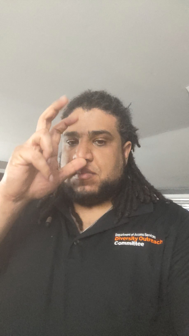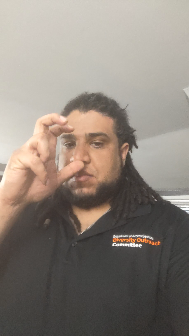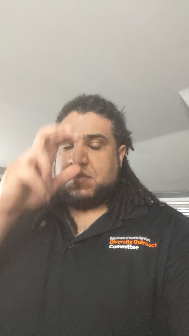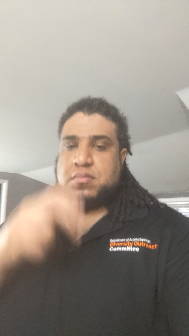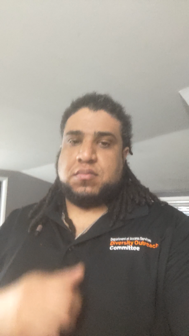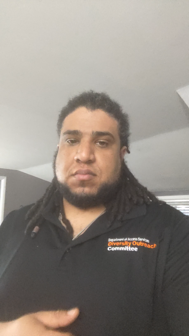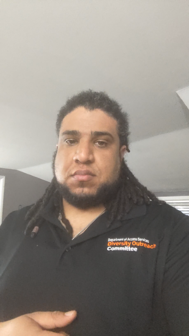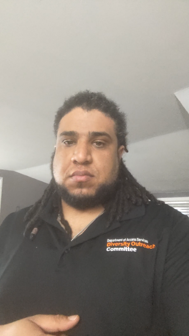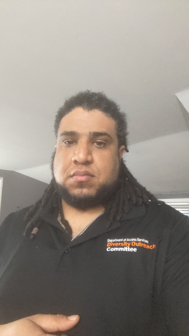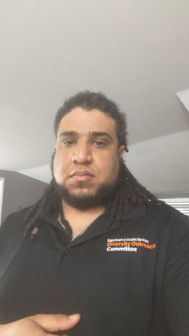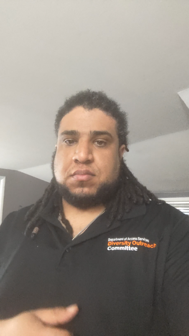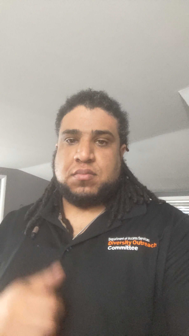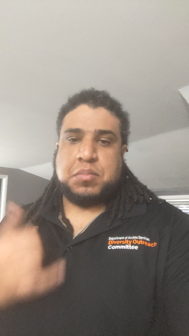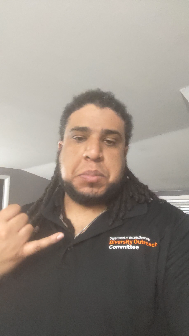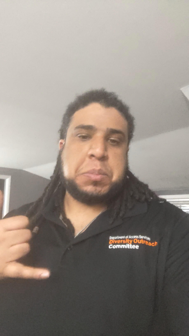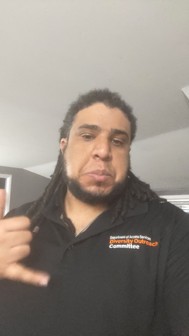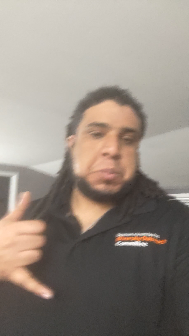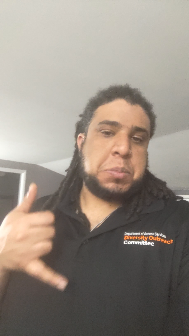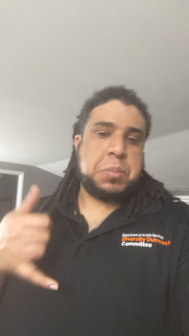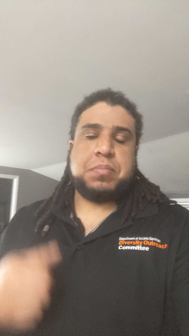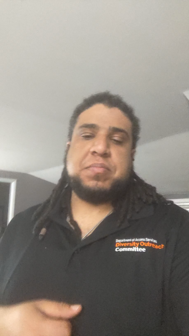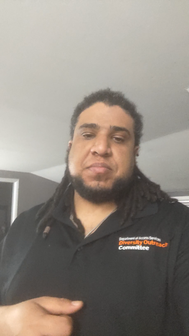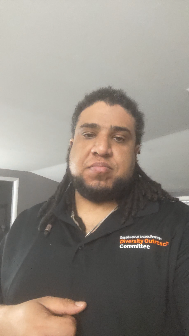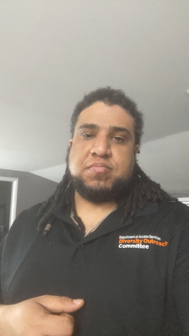party